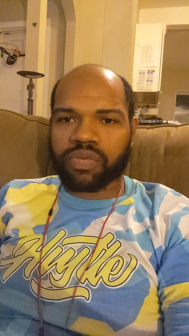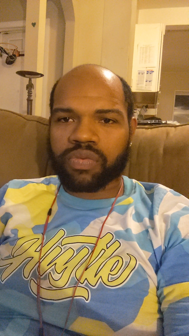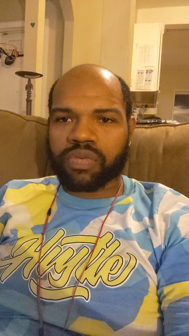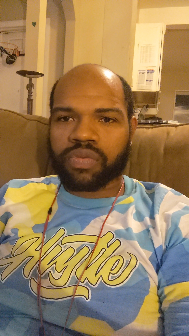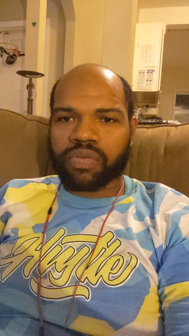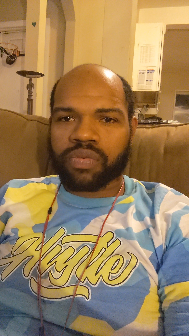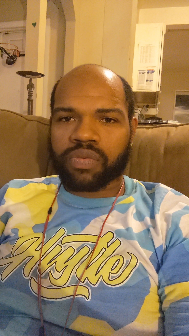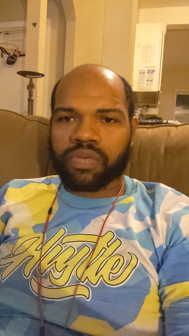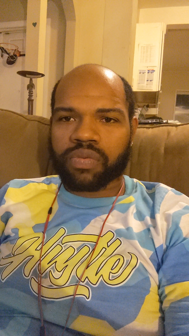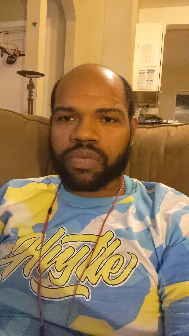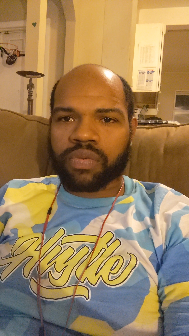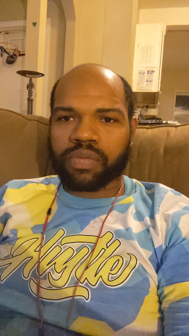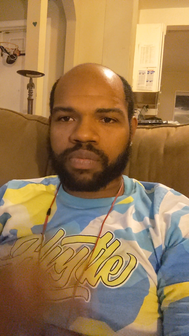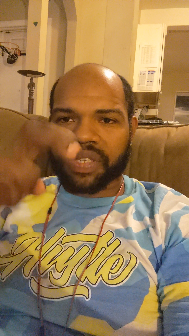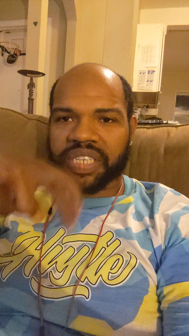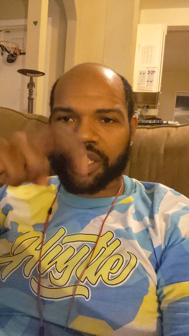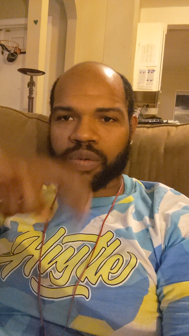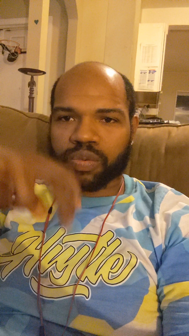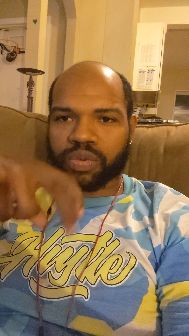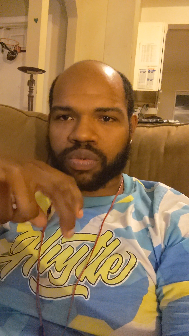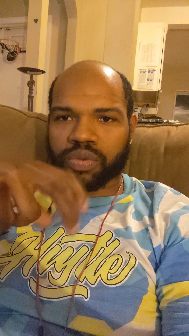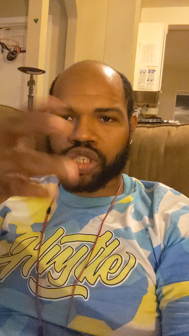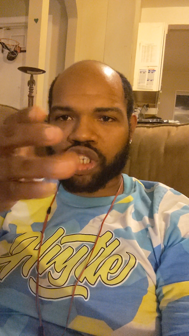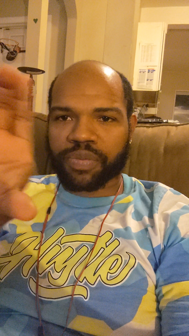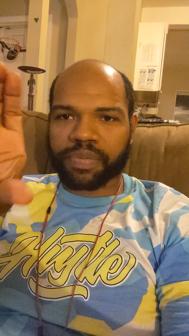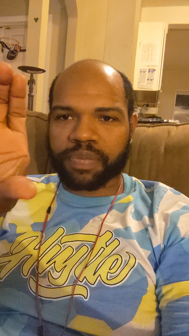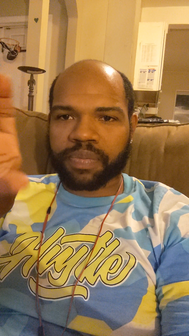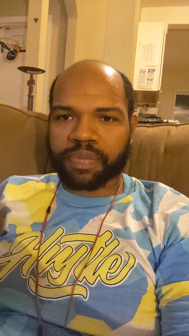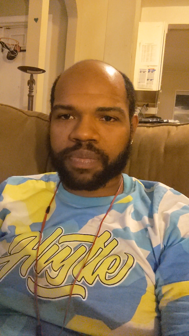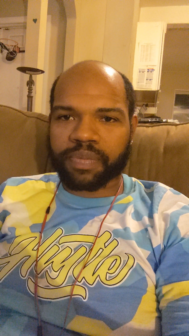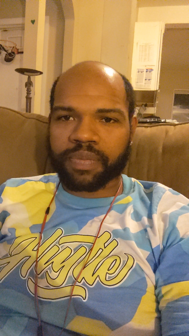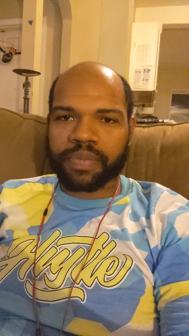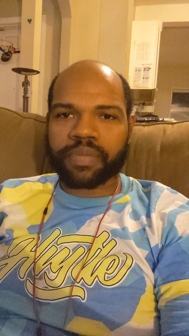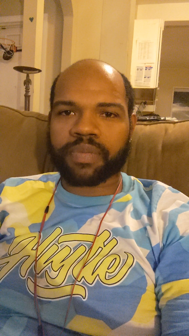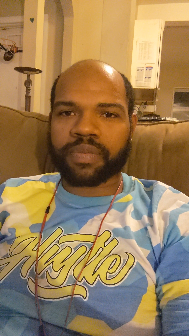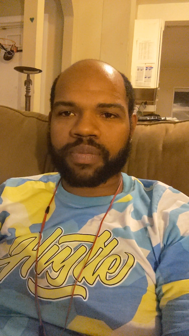potato chip